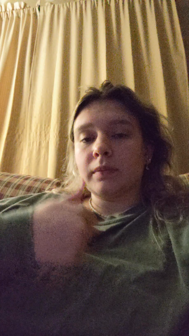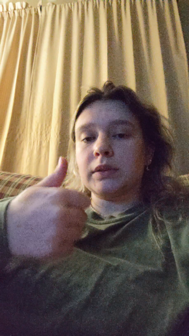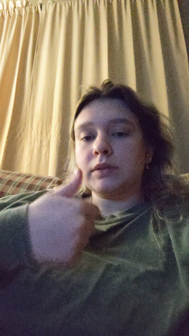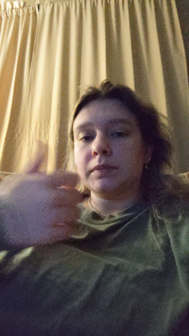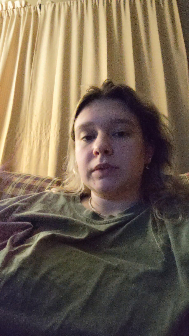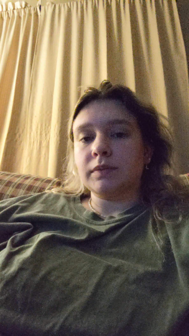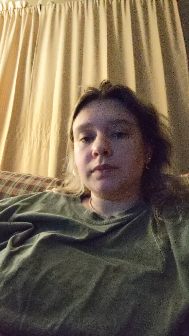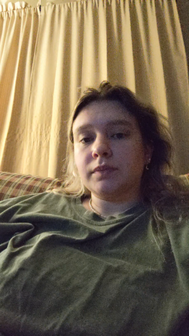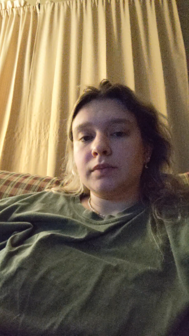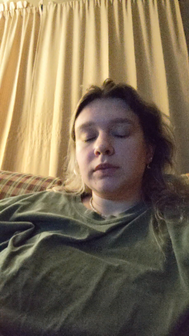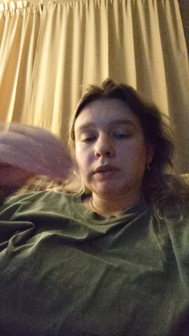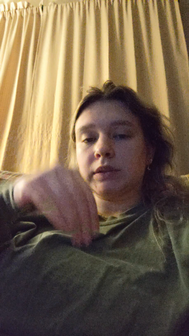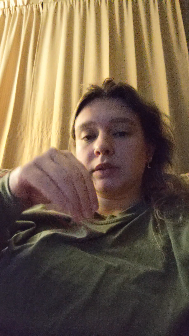inside